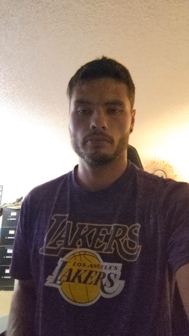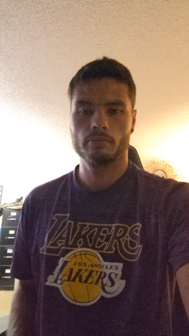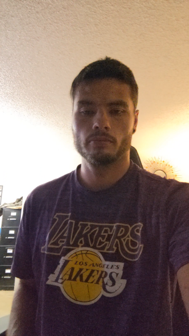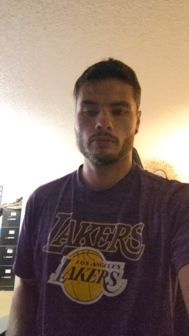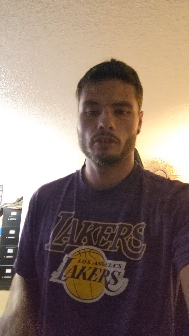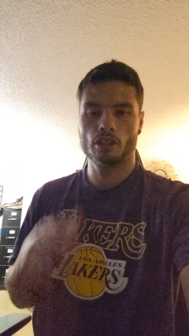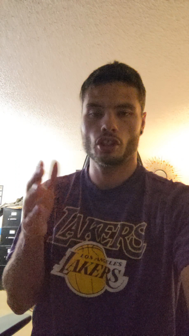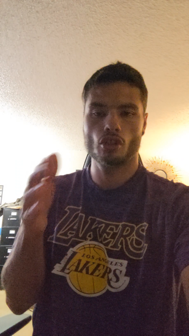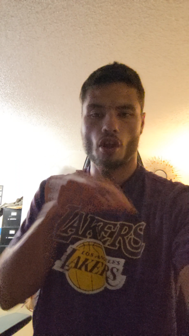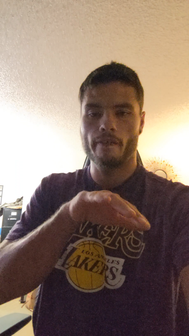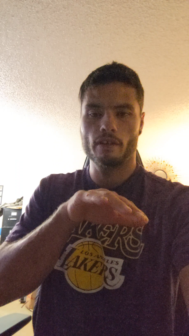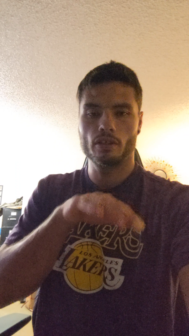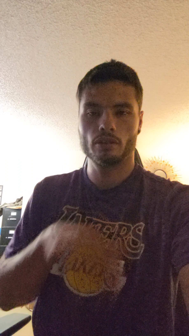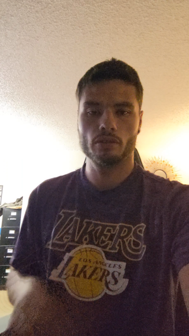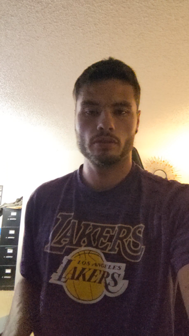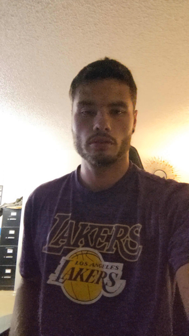cover